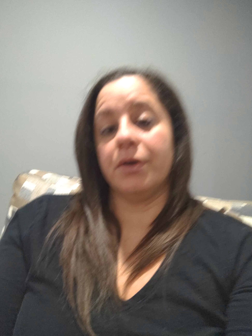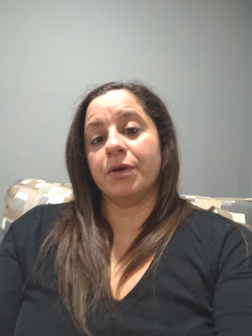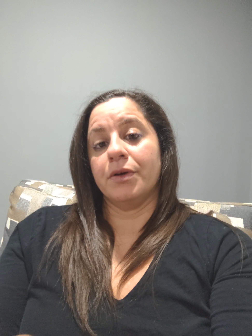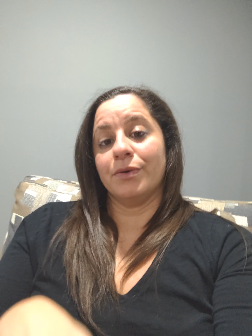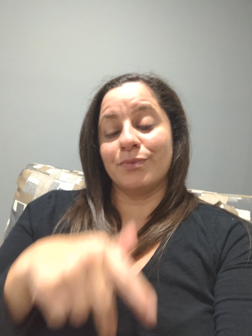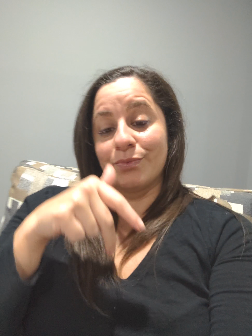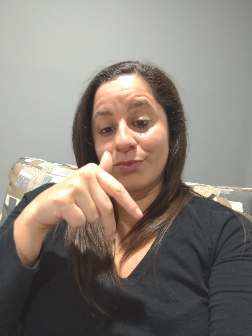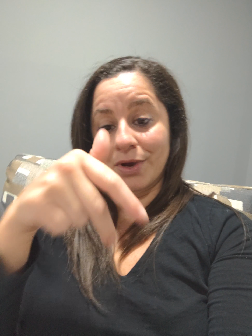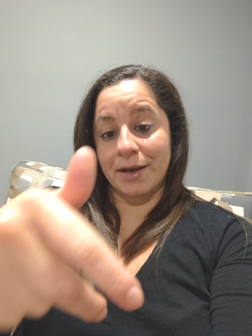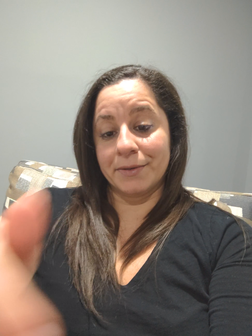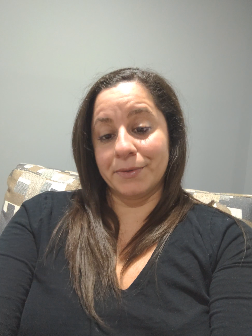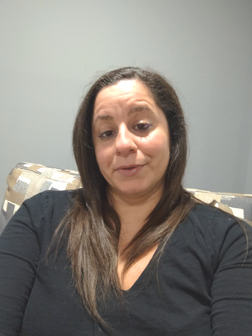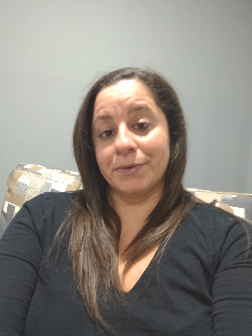ride